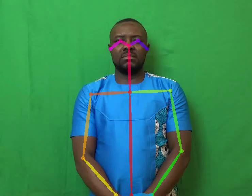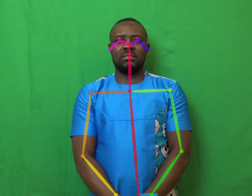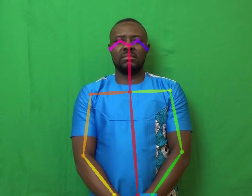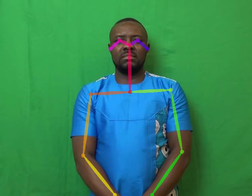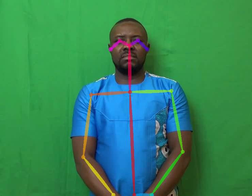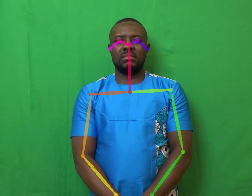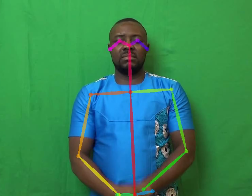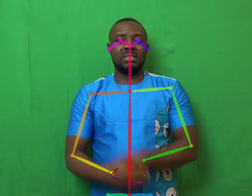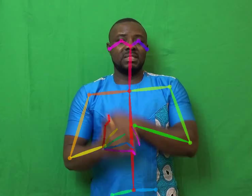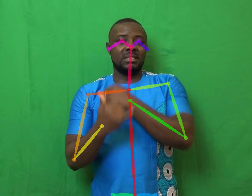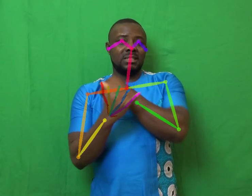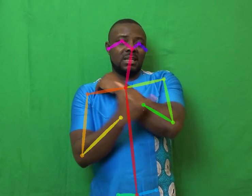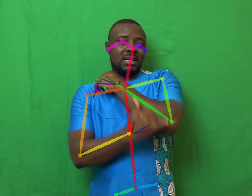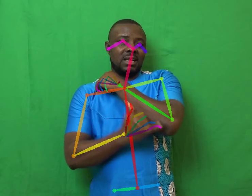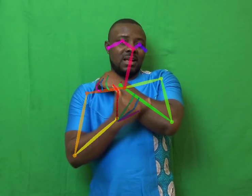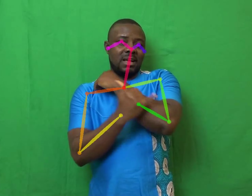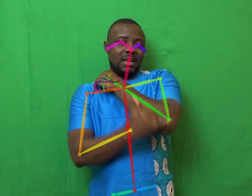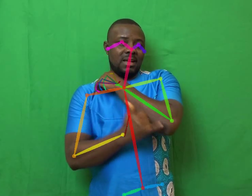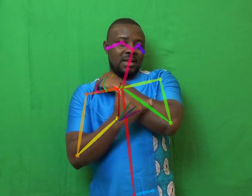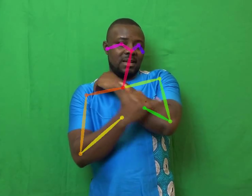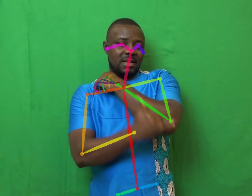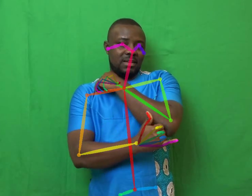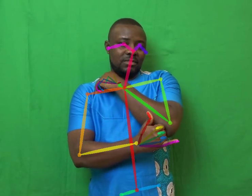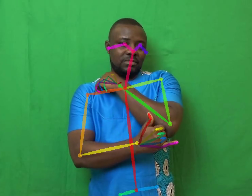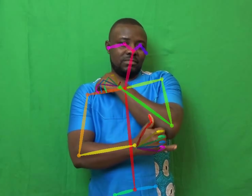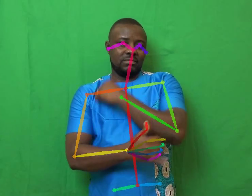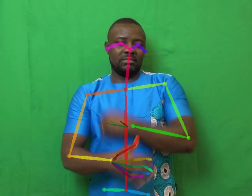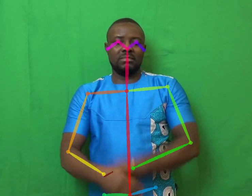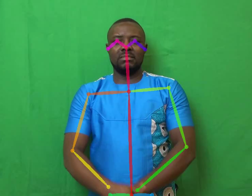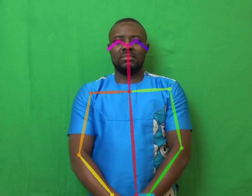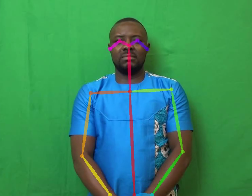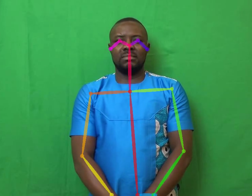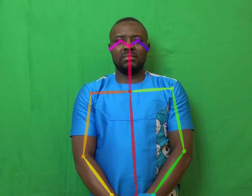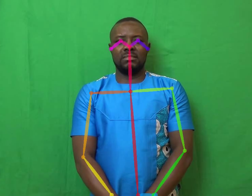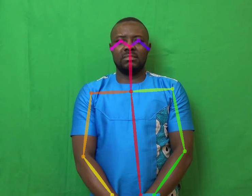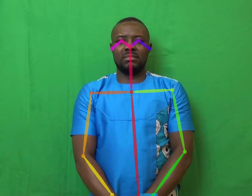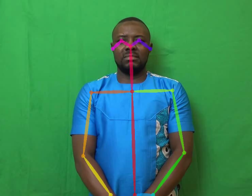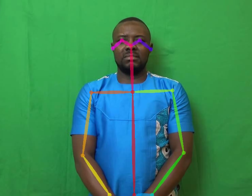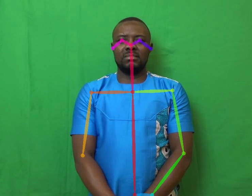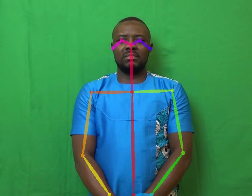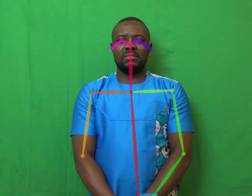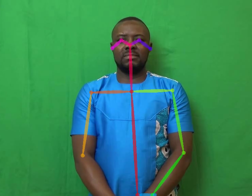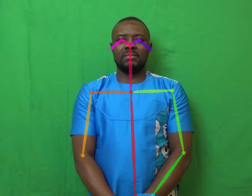country